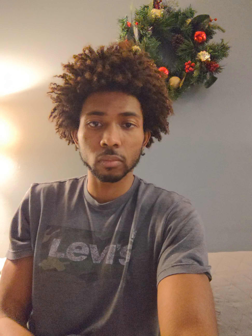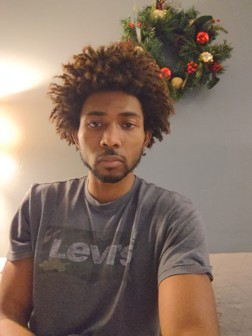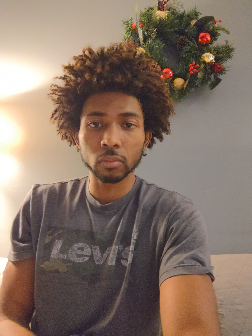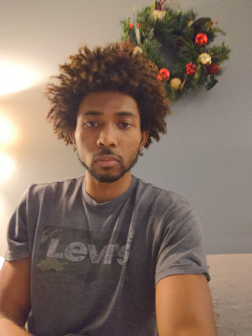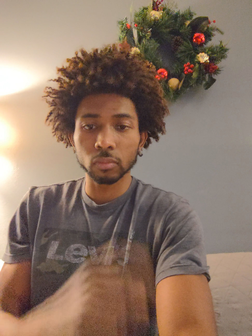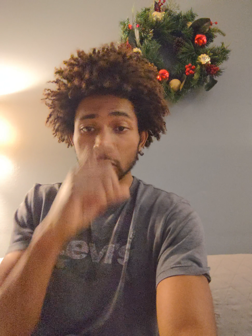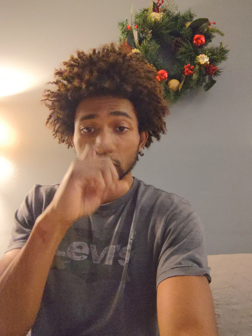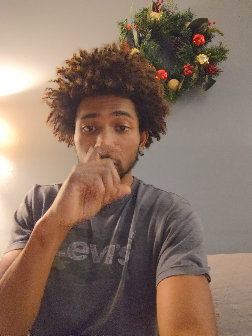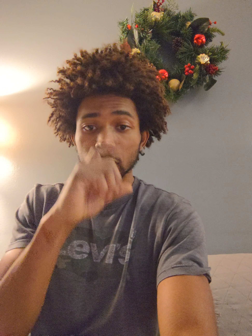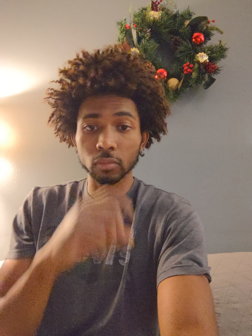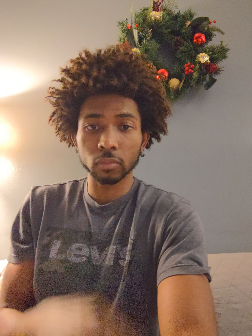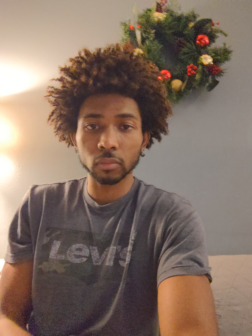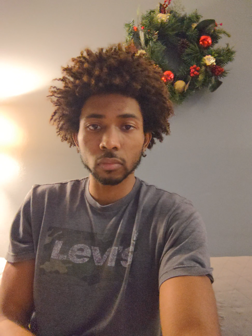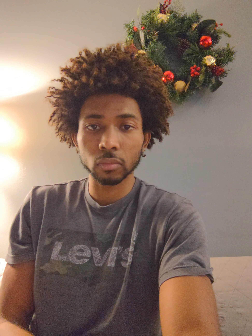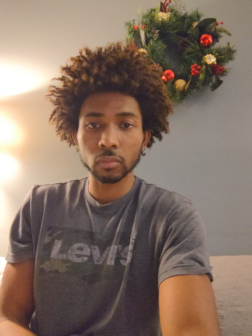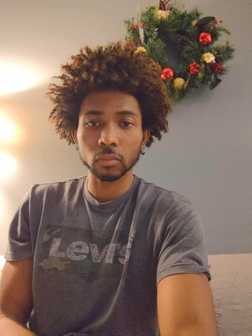doll